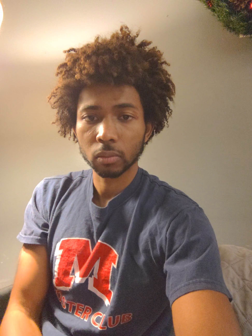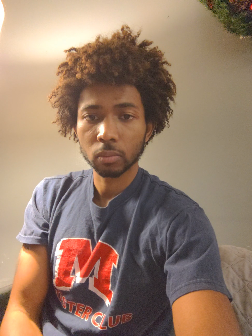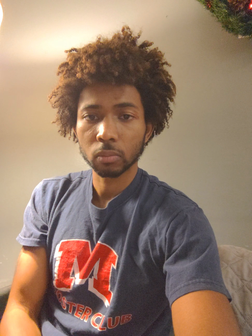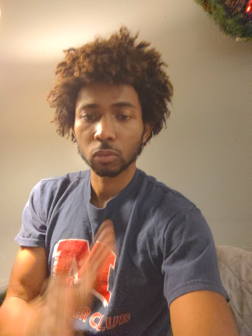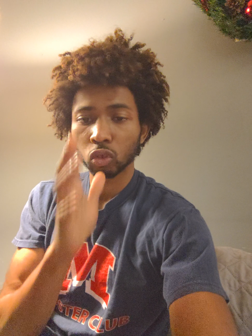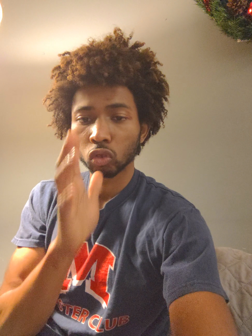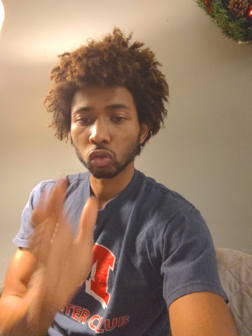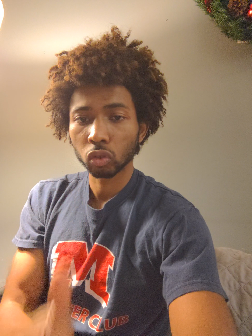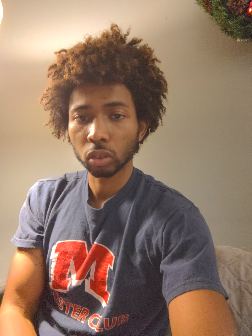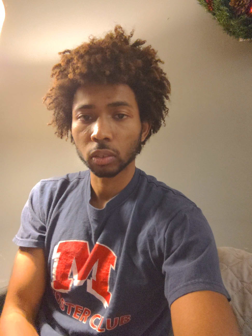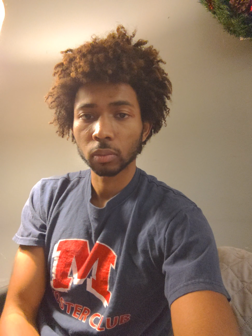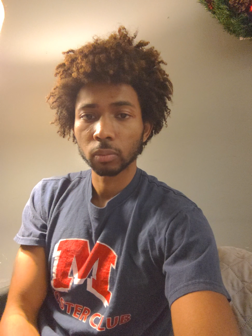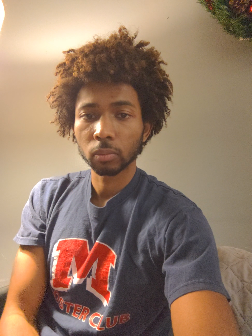grandma